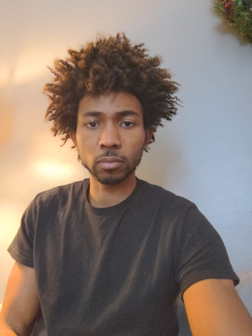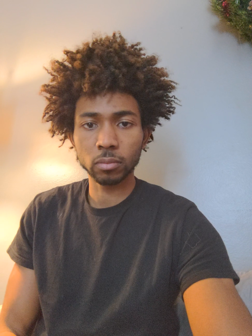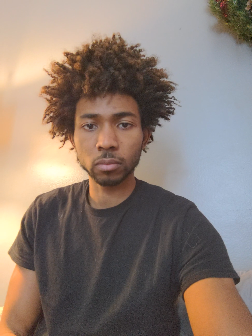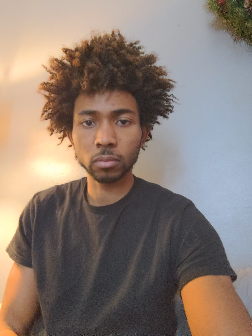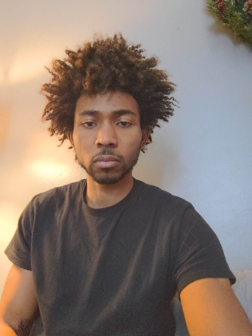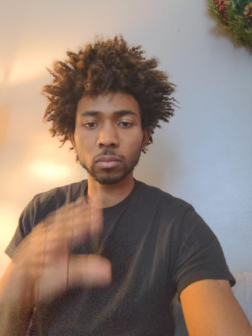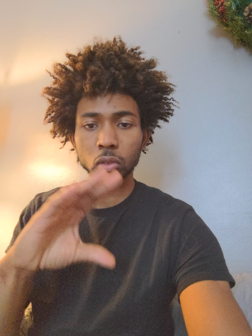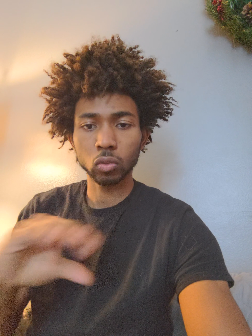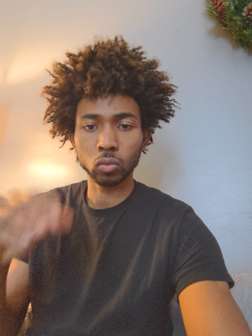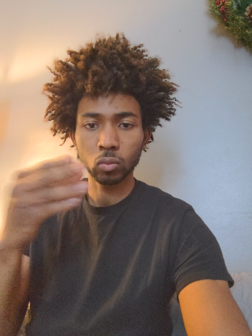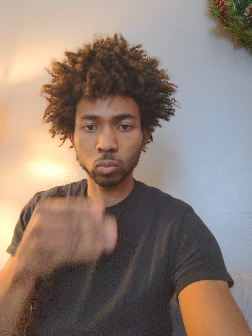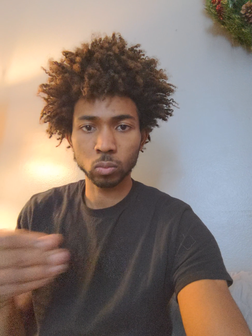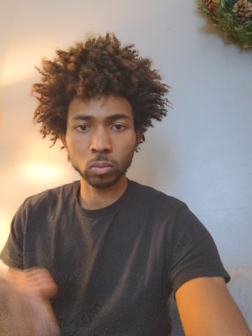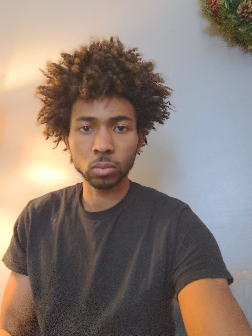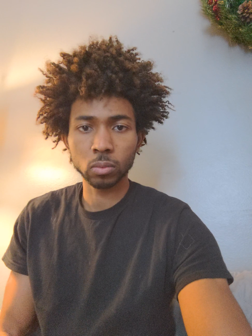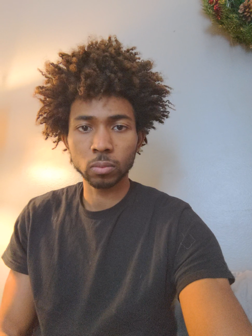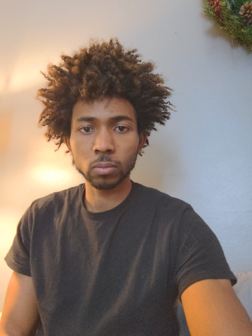story